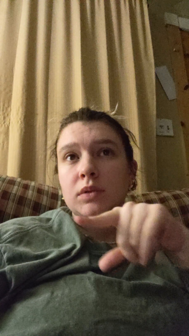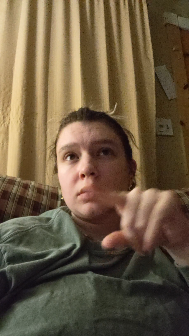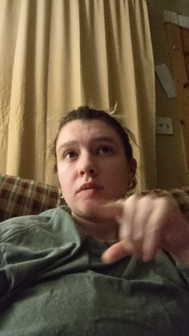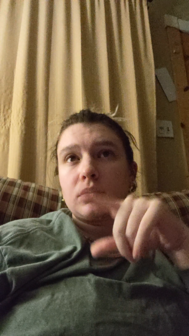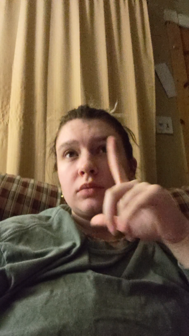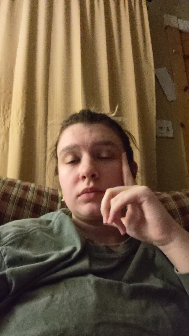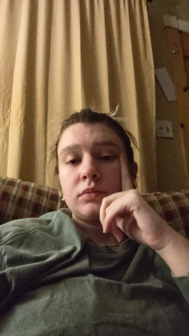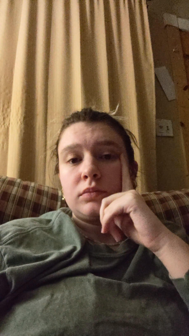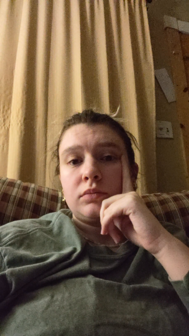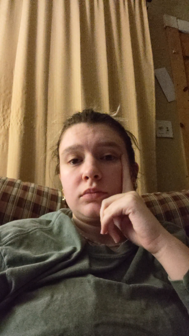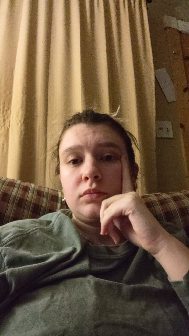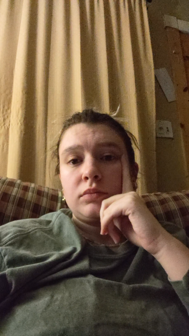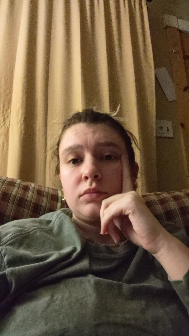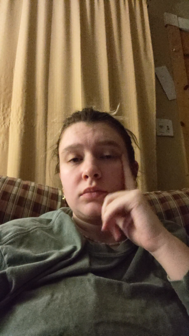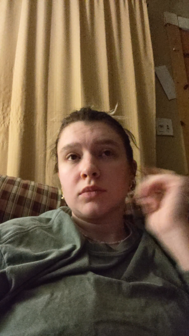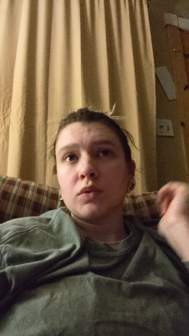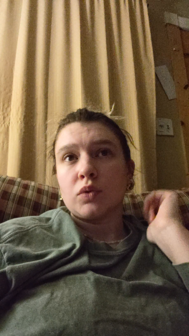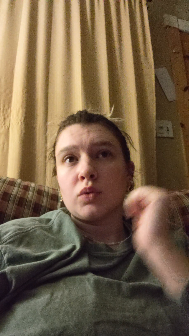coats